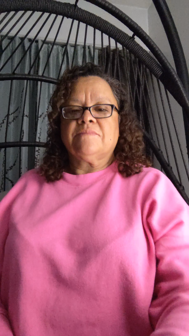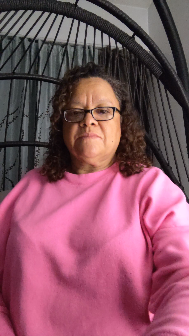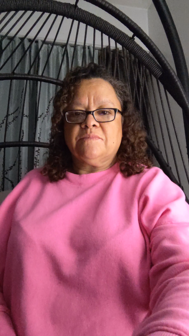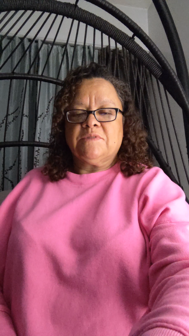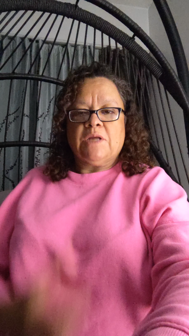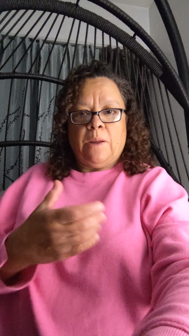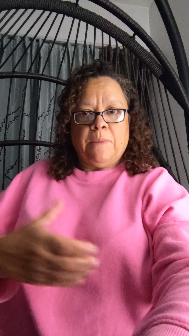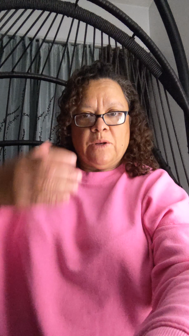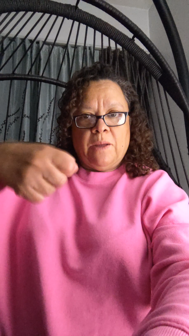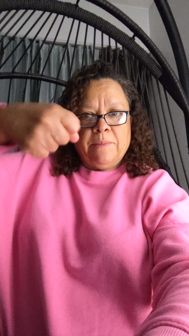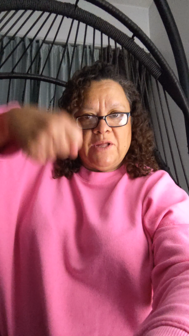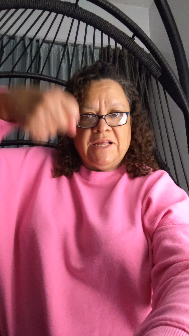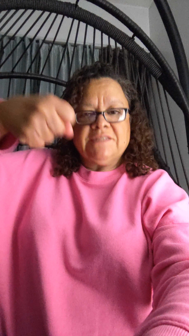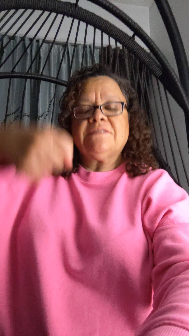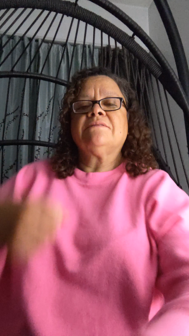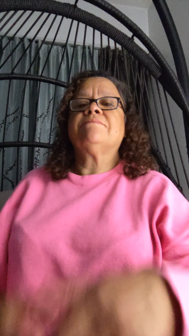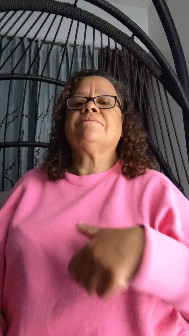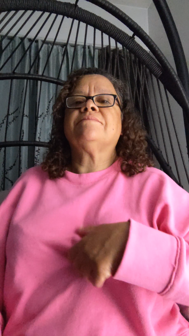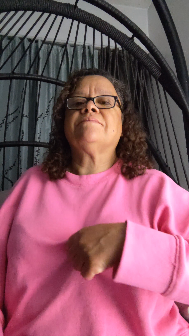bucket